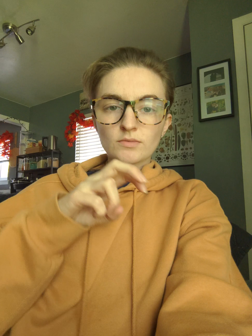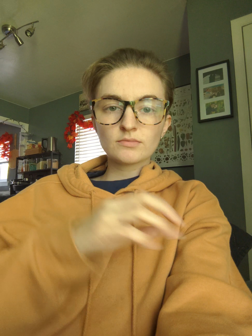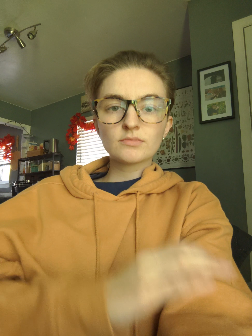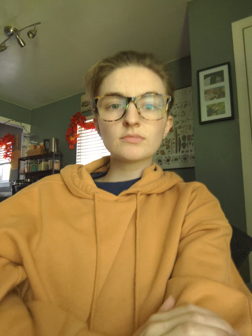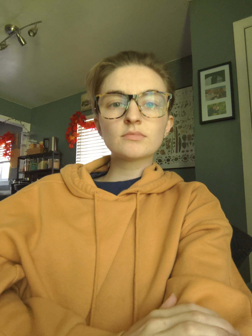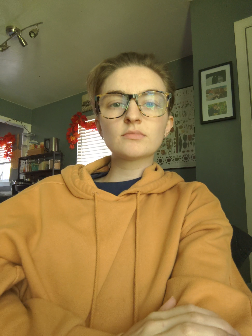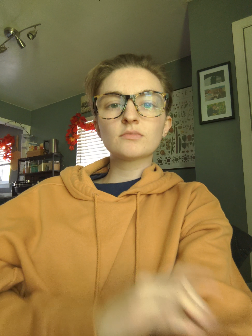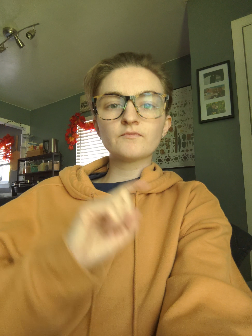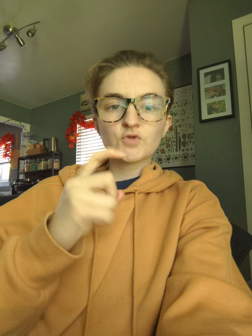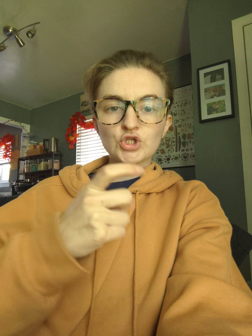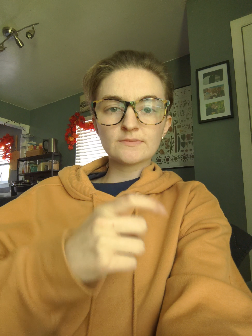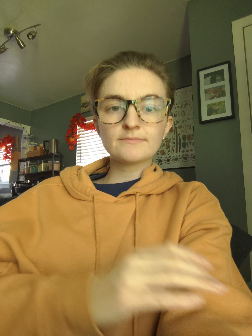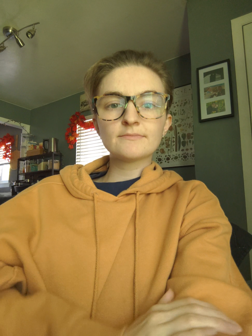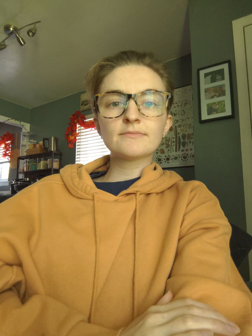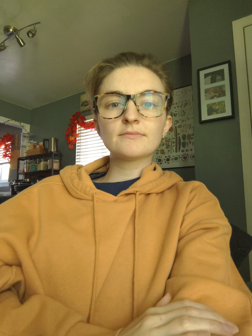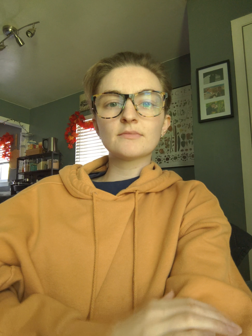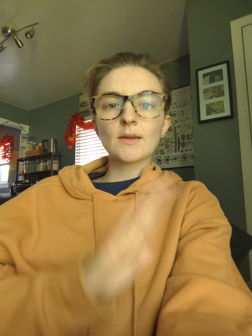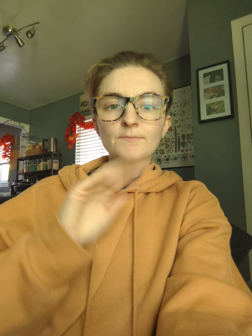friend